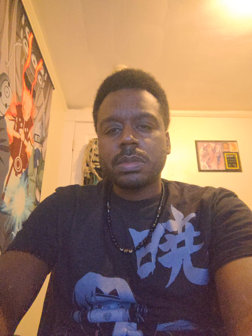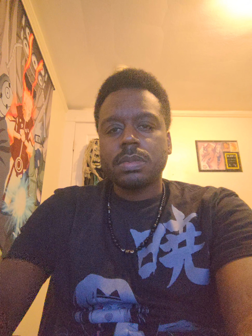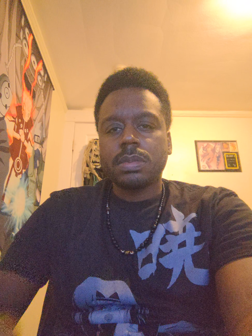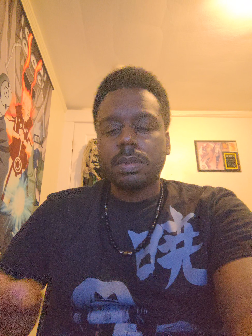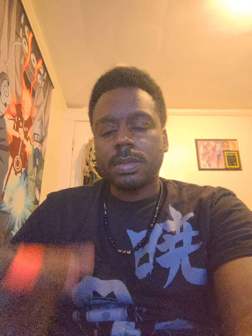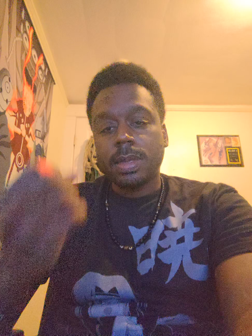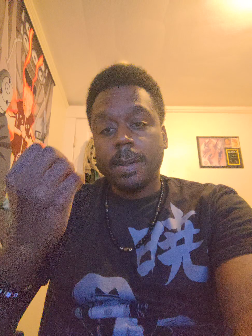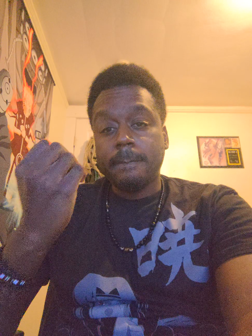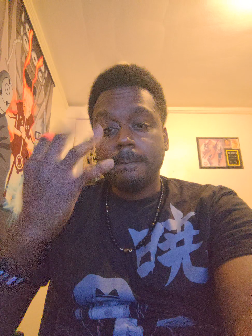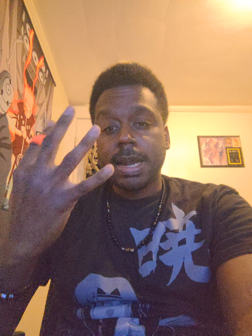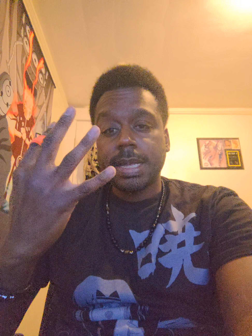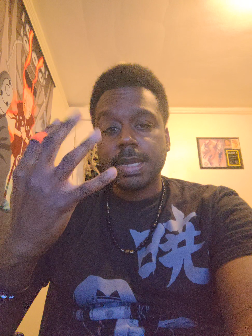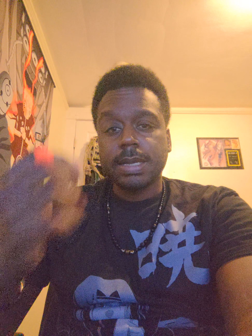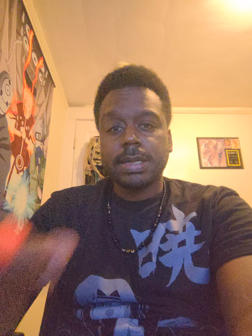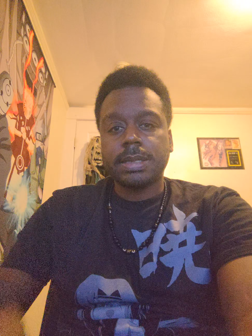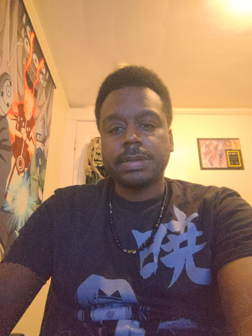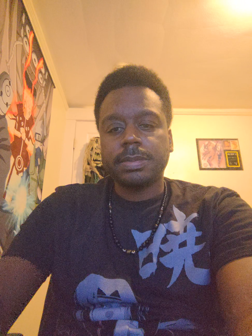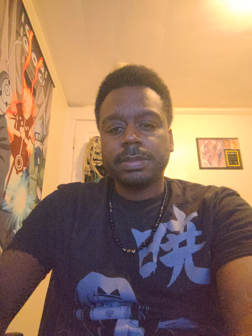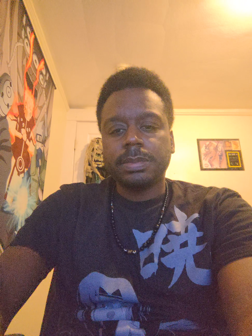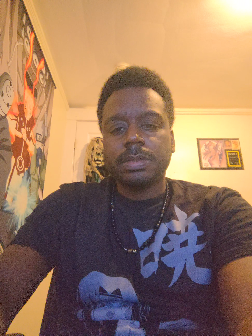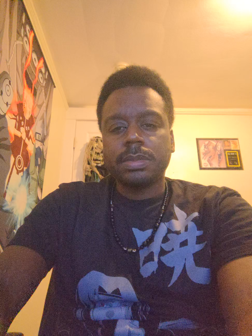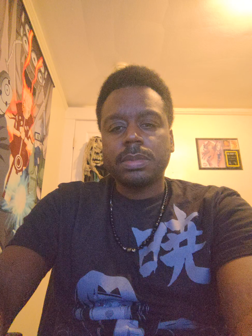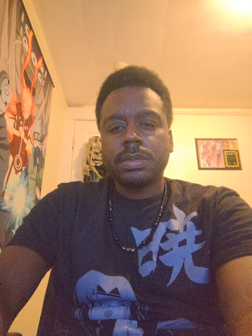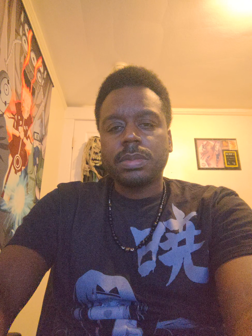many